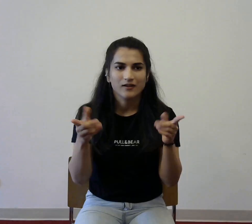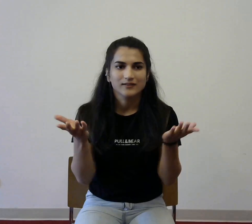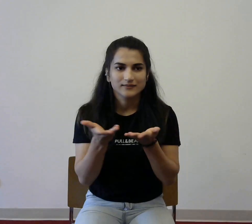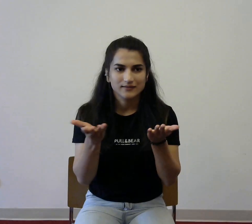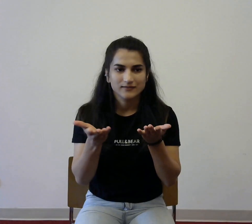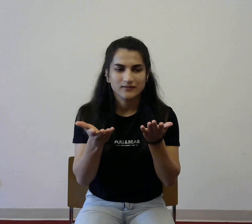hansı